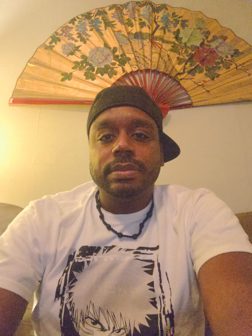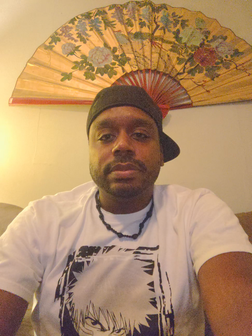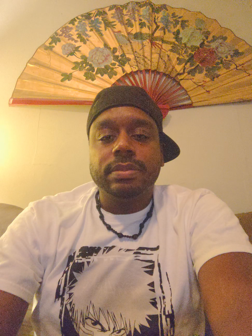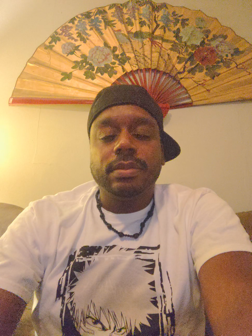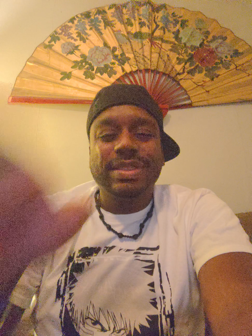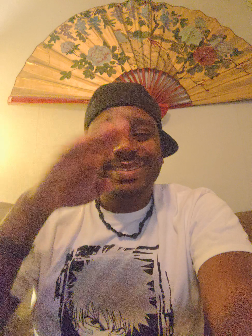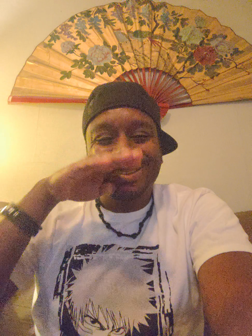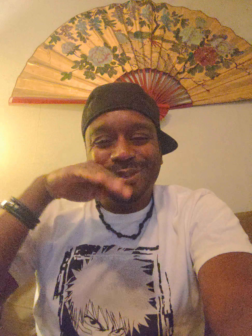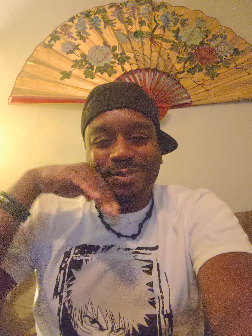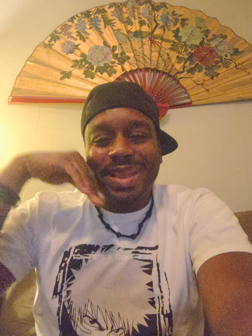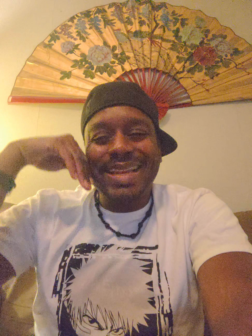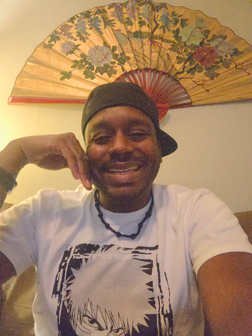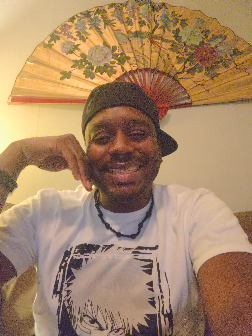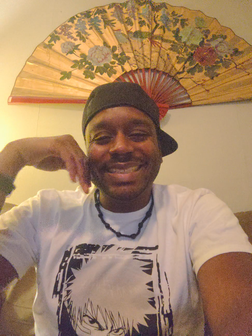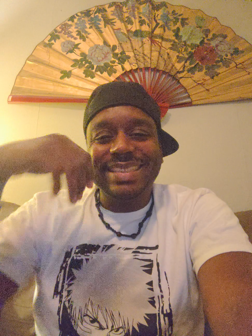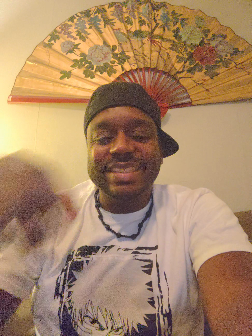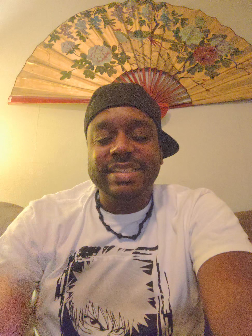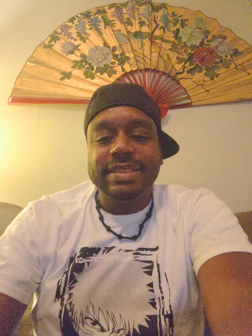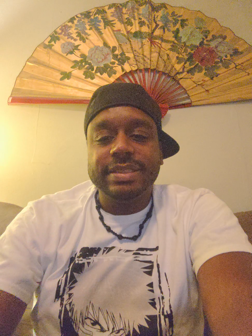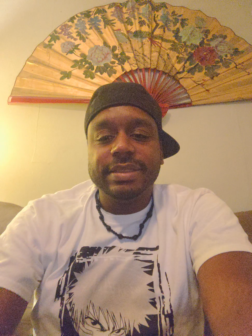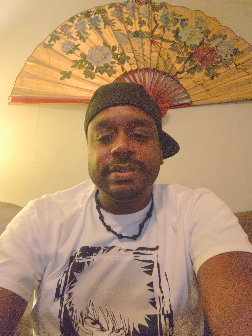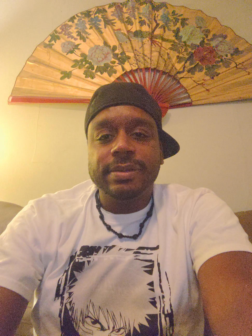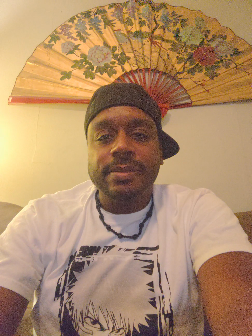smile